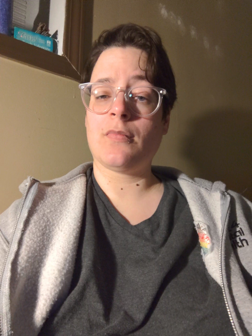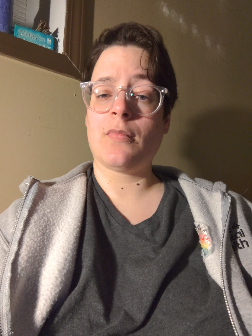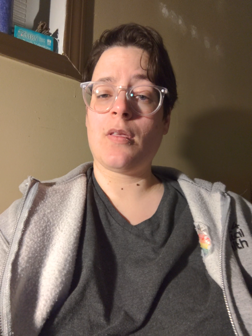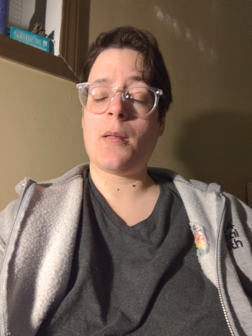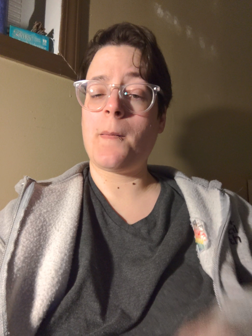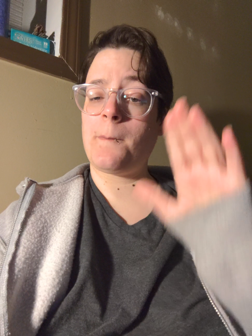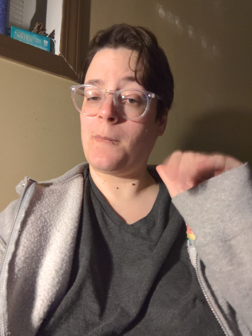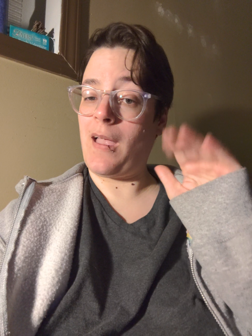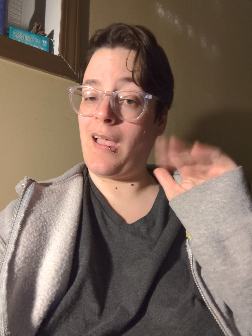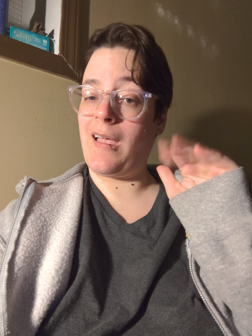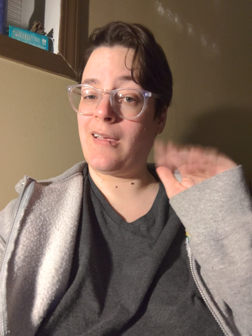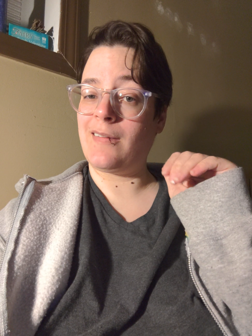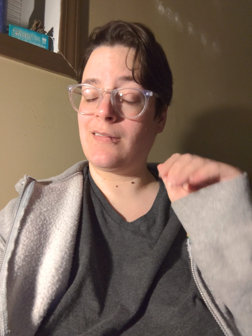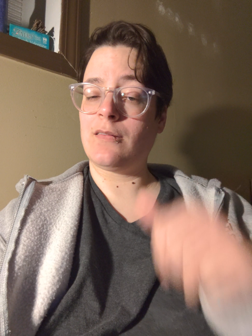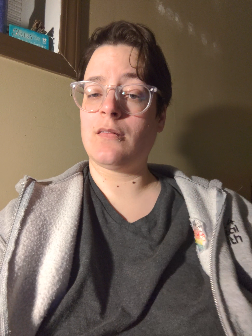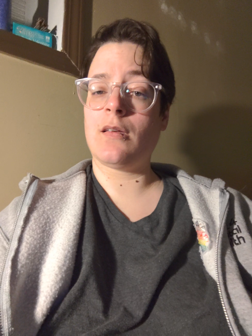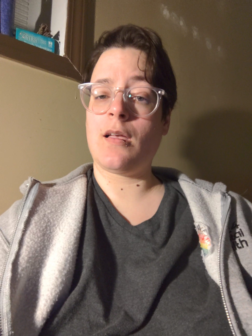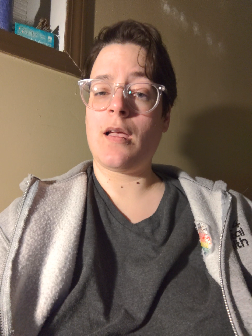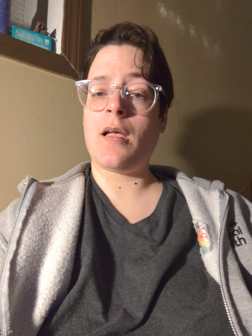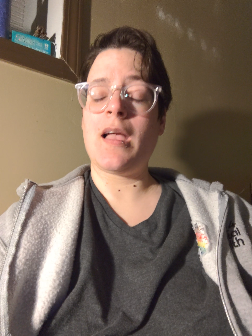bye